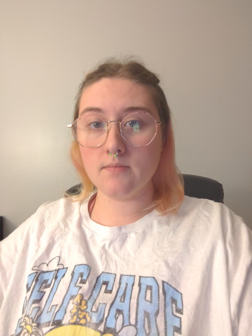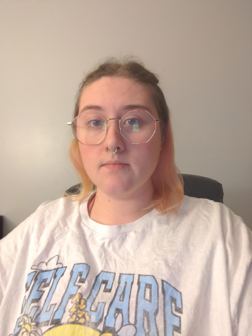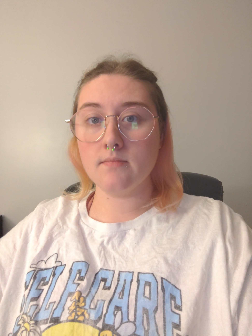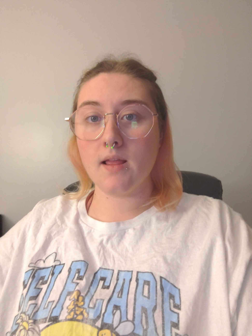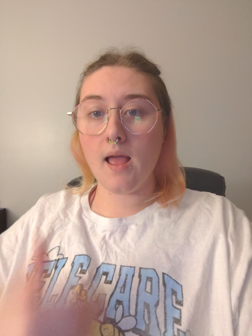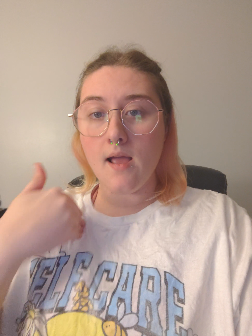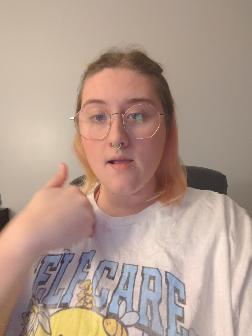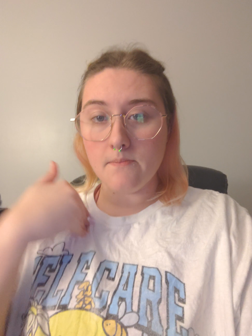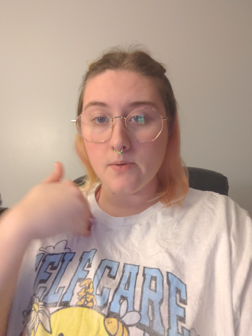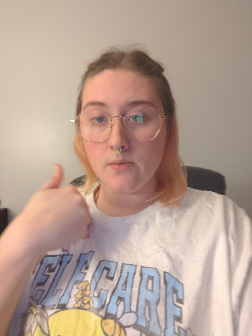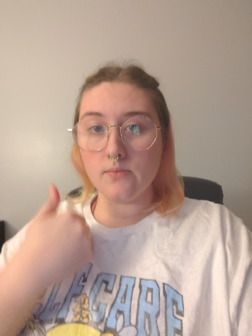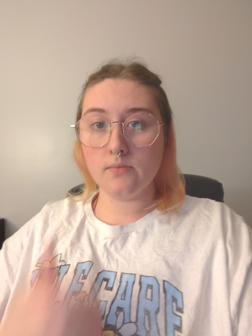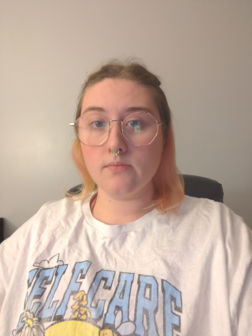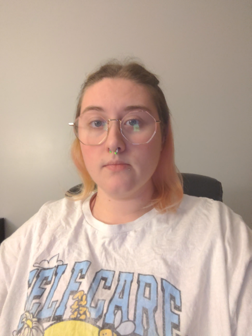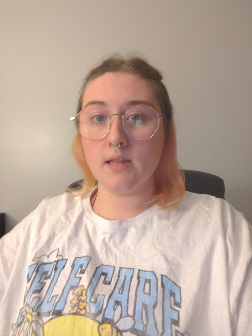animal